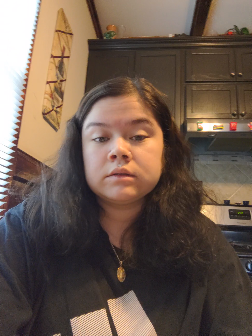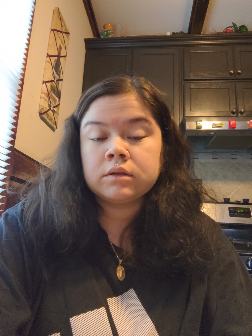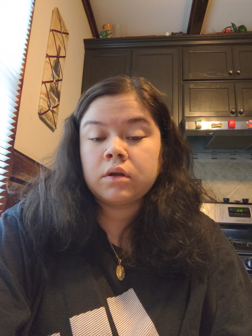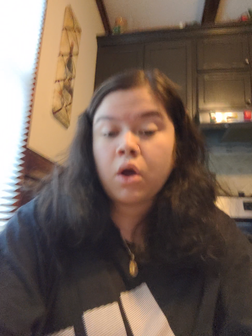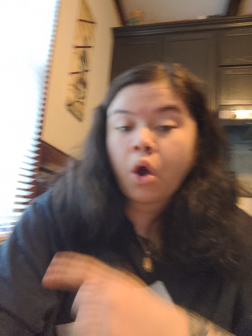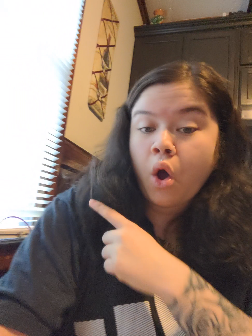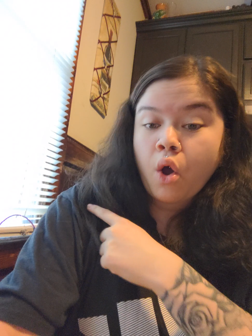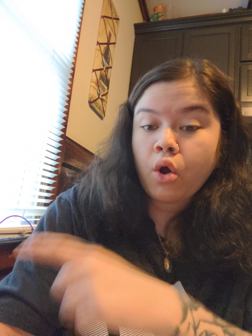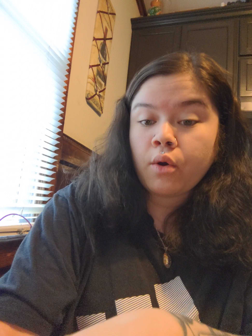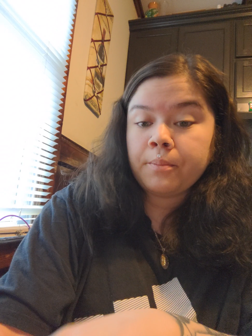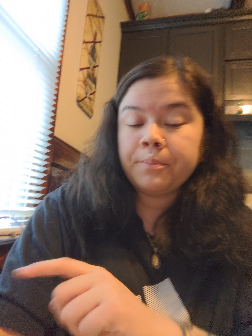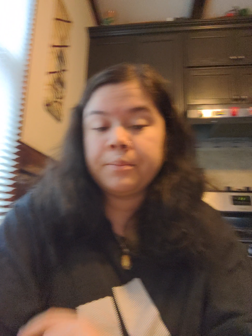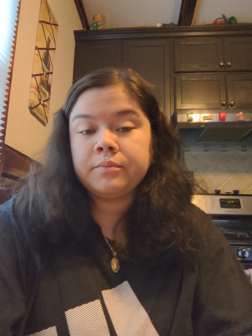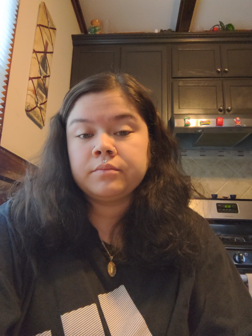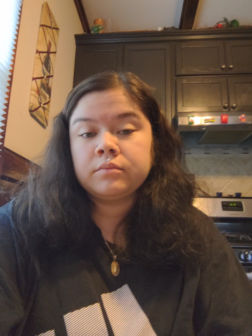arm